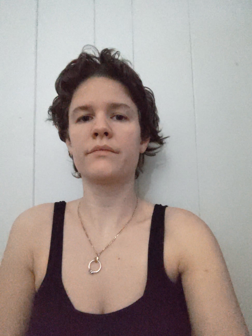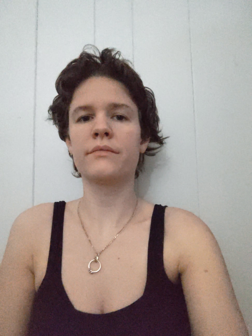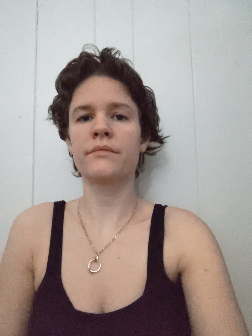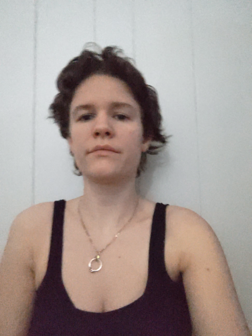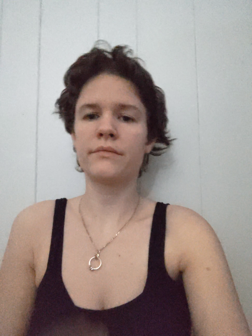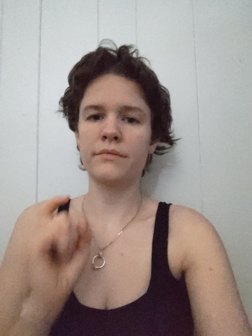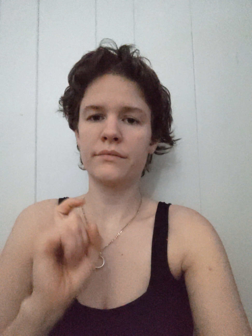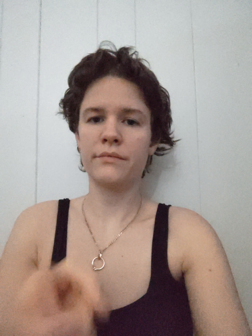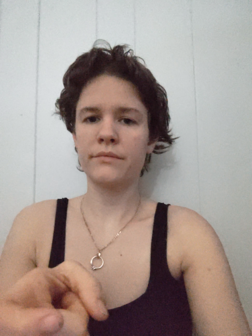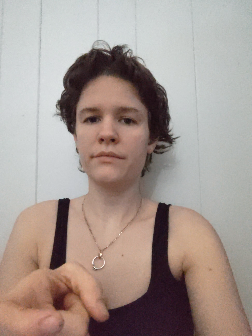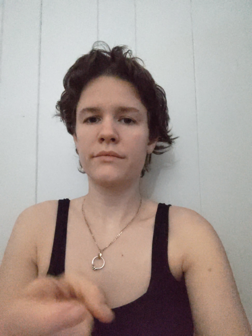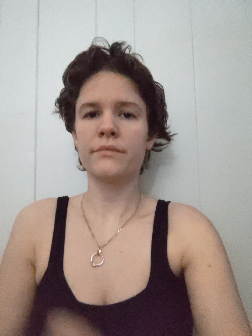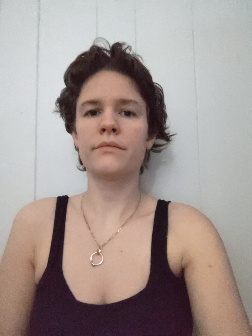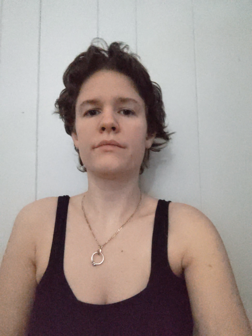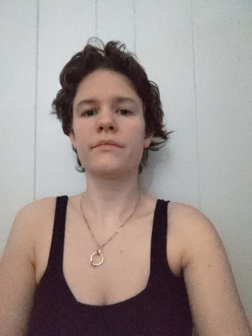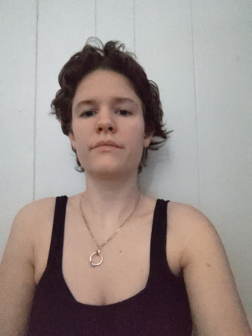give